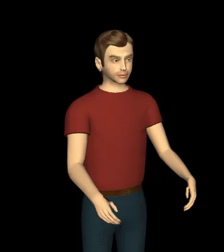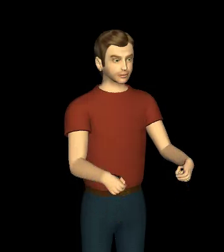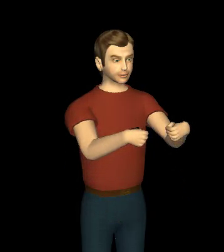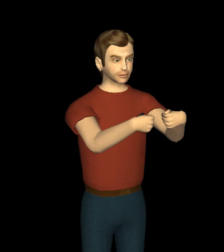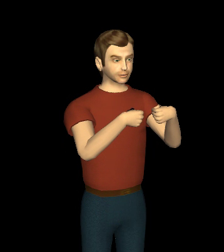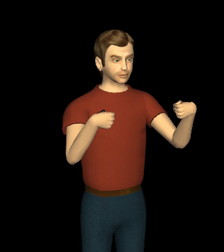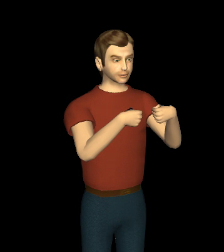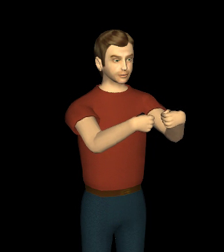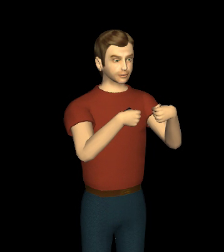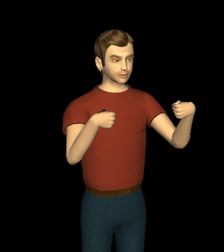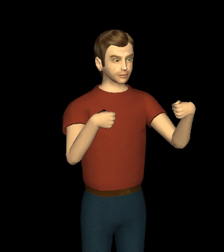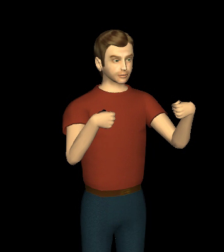خزانة